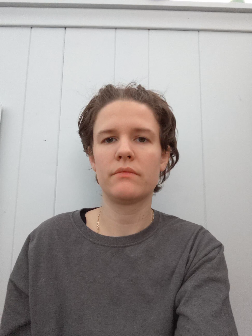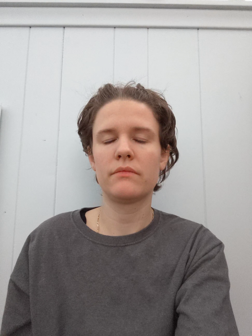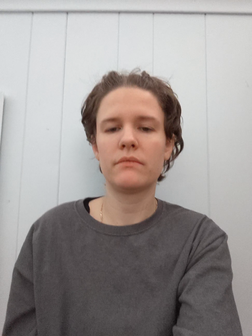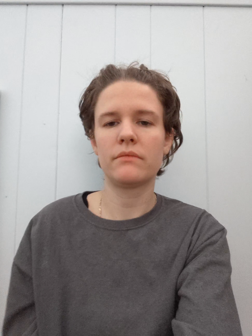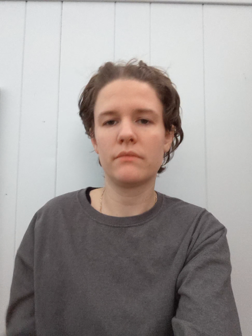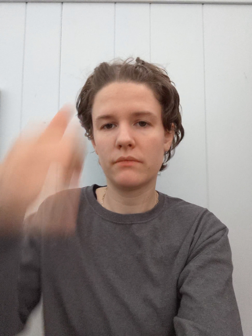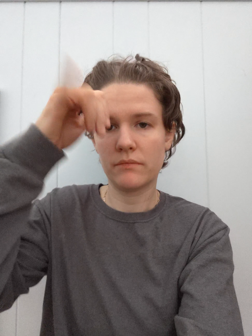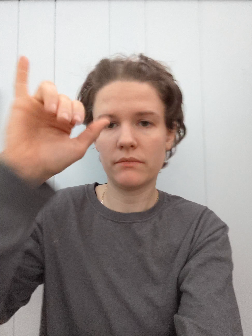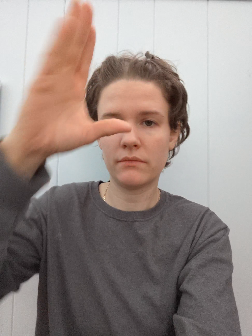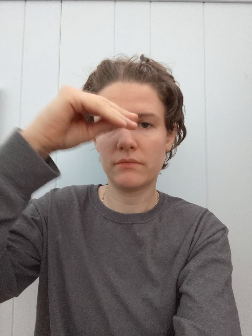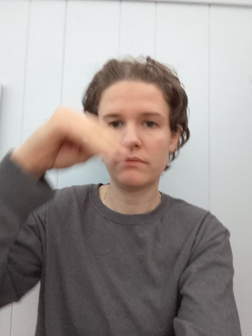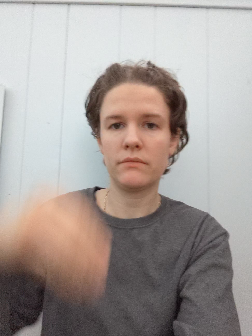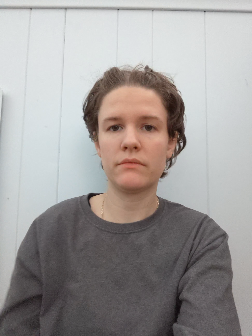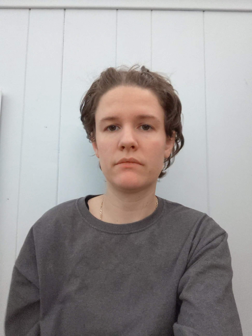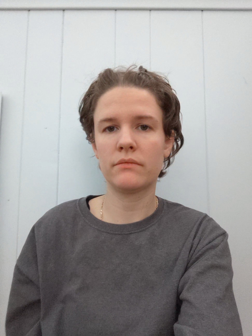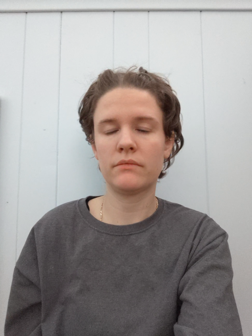cowboy